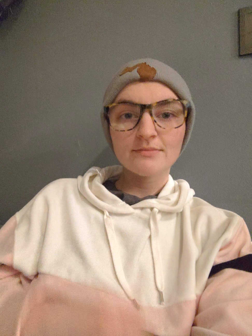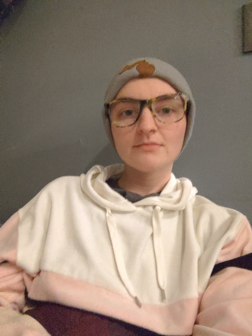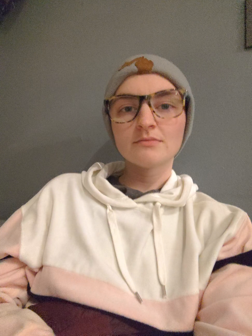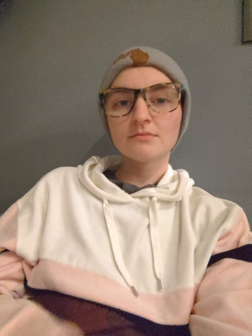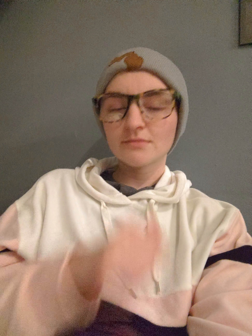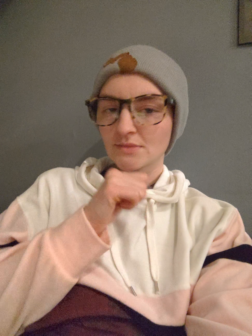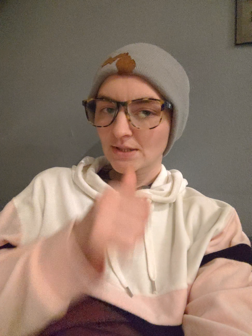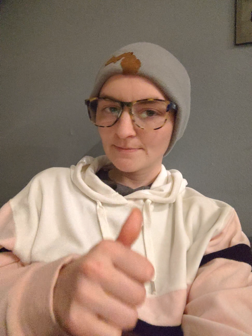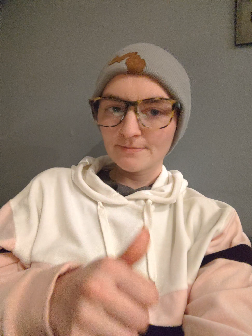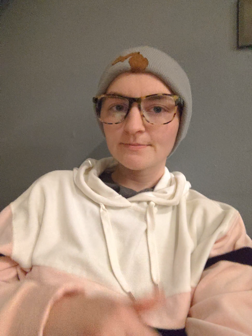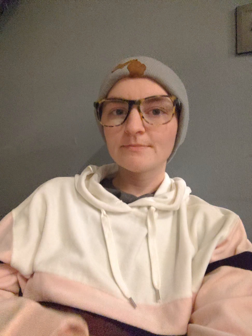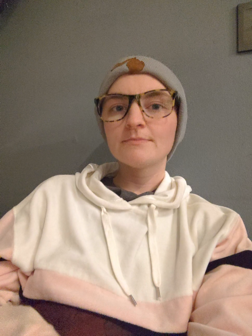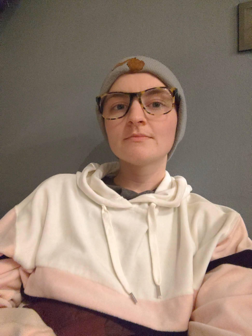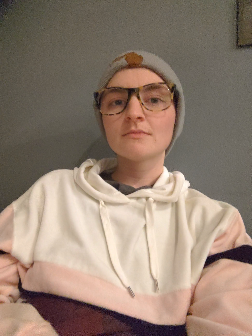not